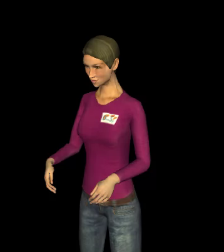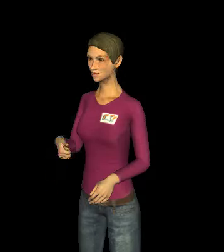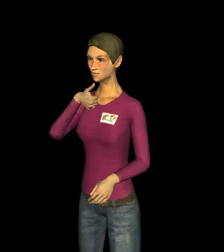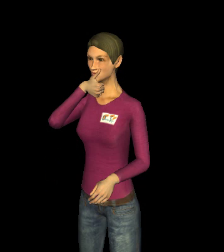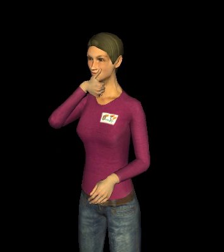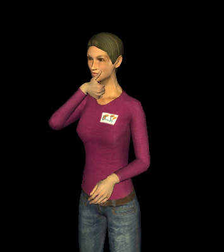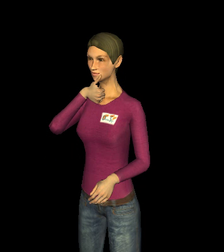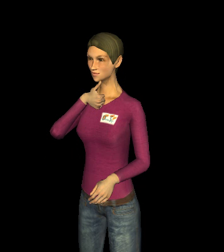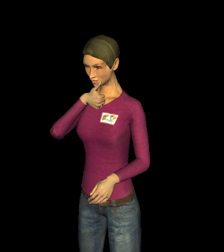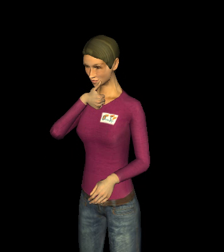ألم